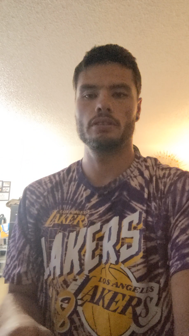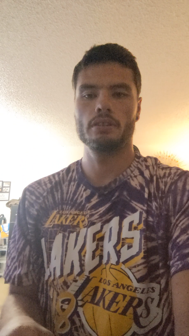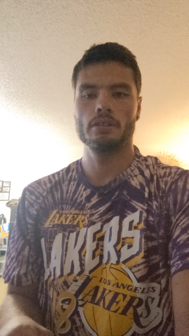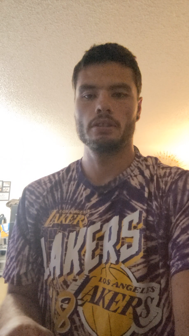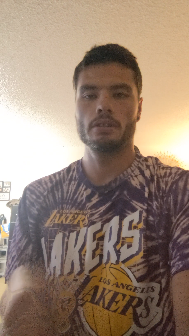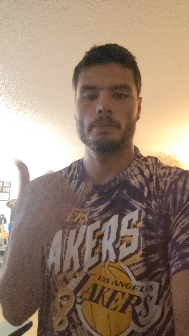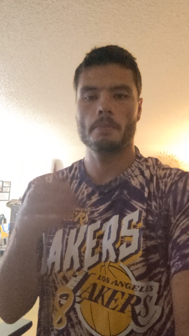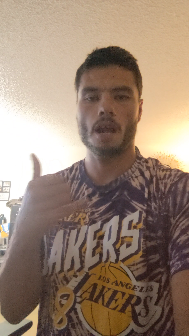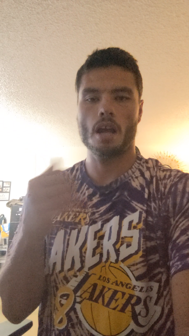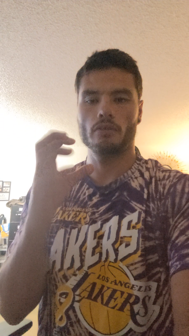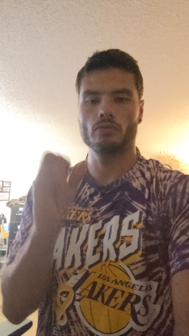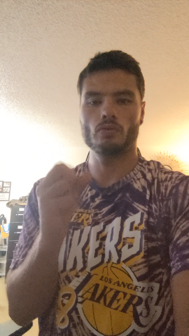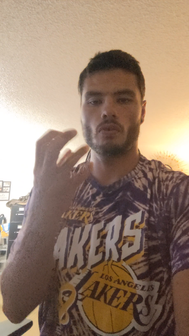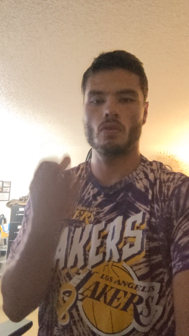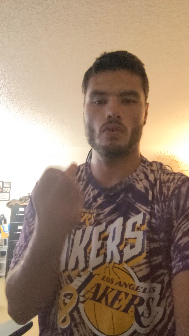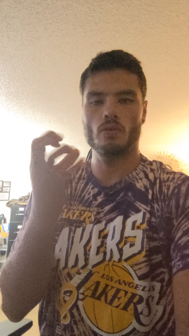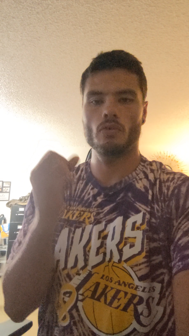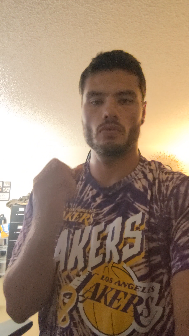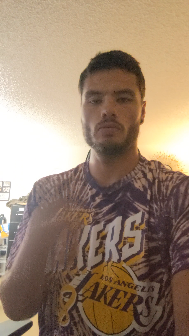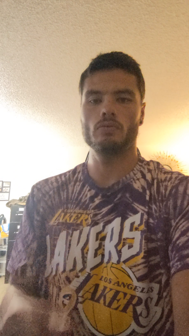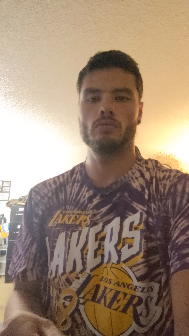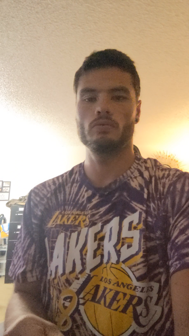play dough